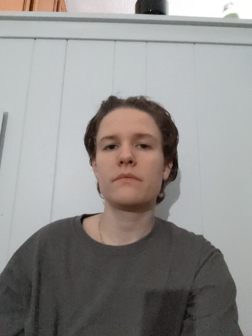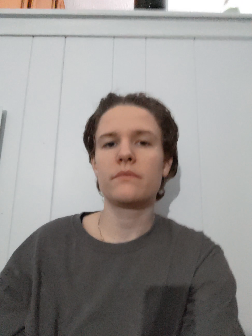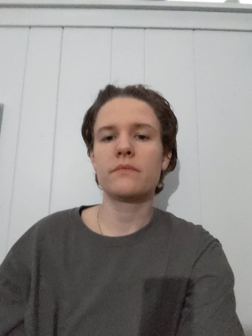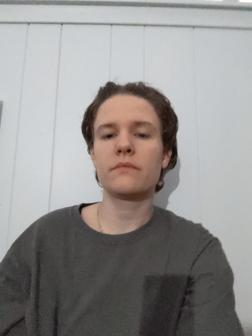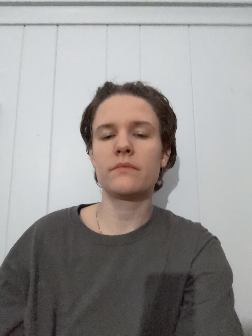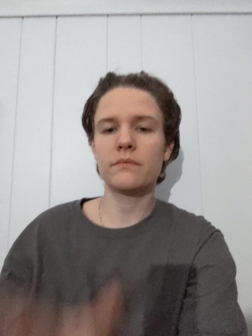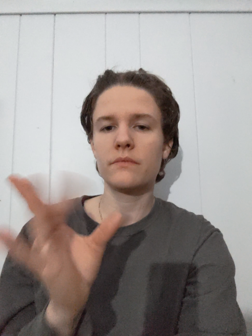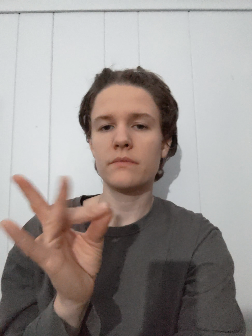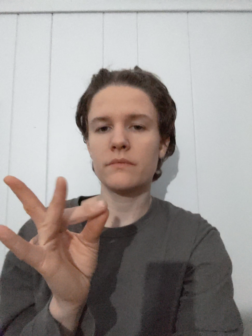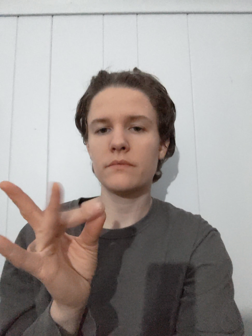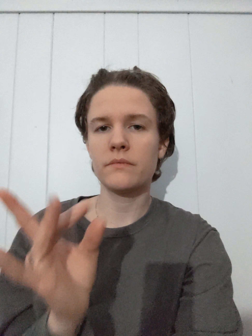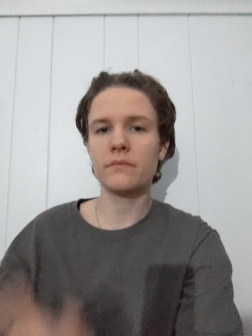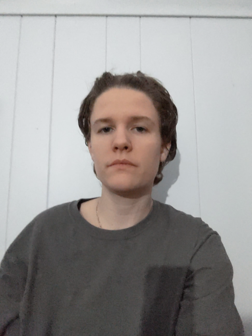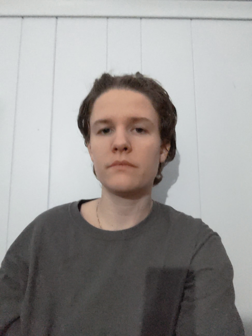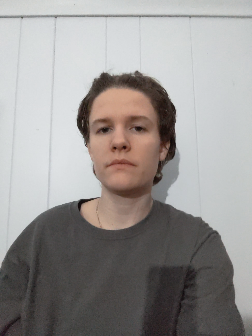sticky